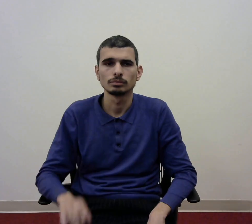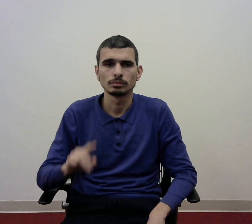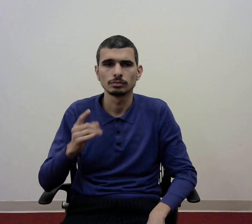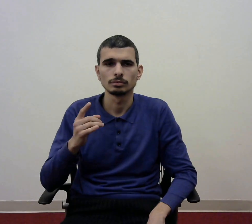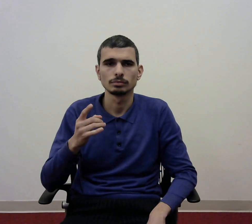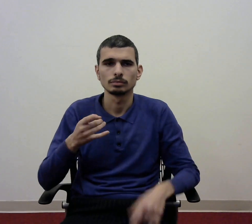uşaq